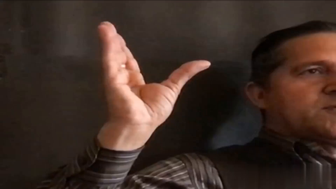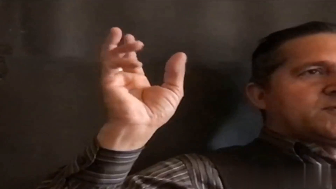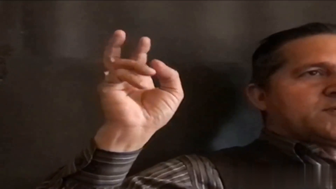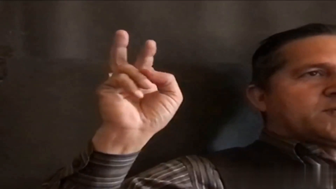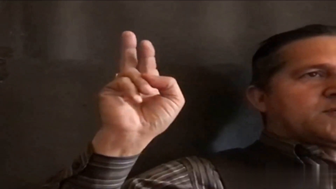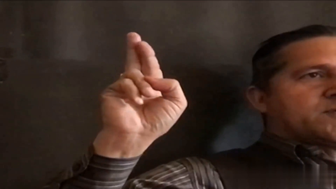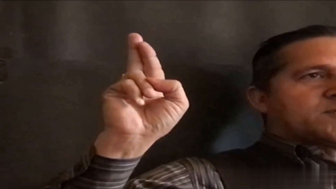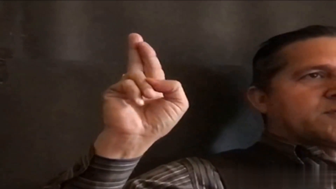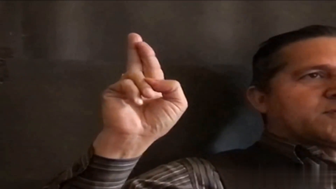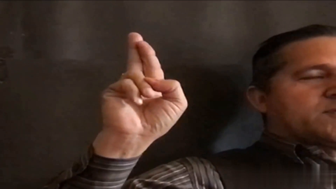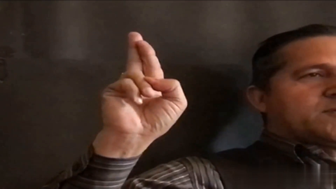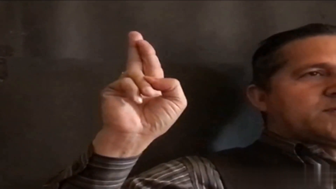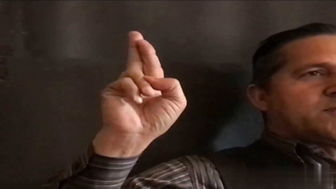र